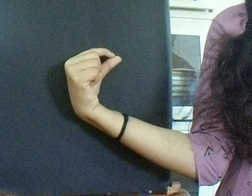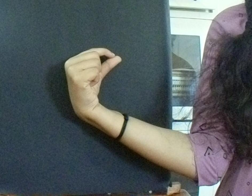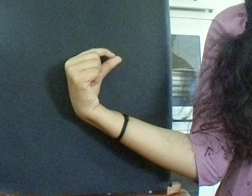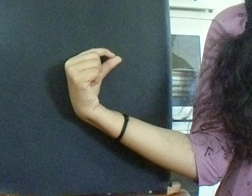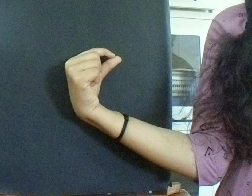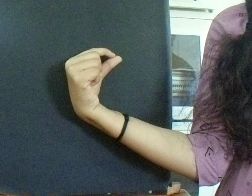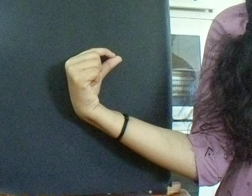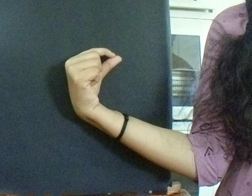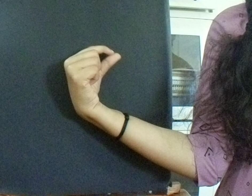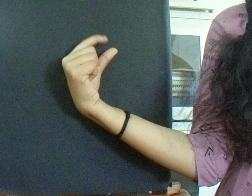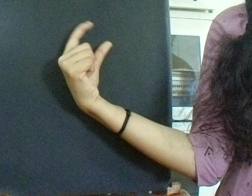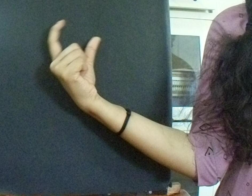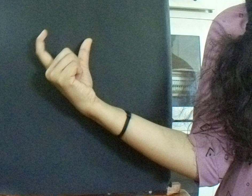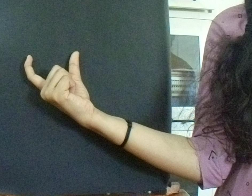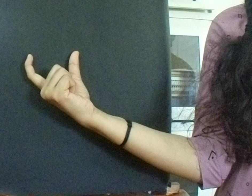thief